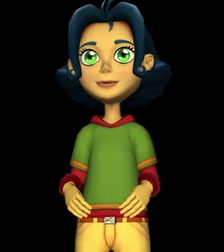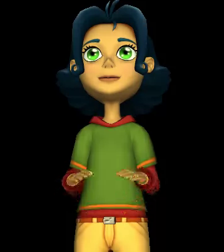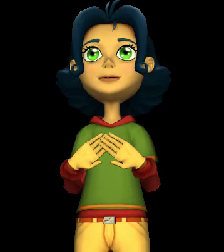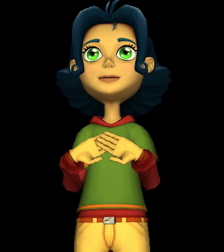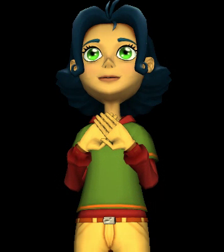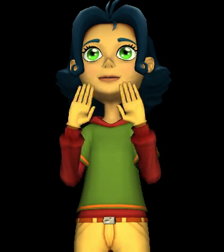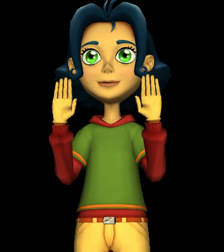سماء